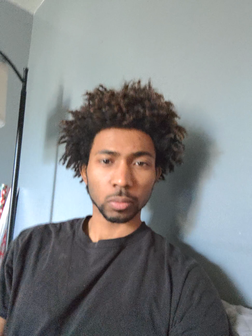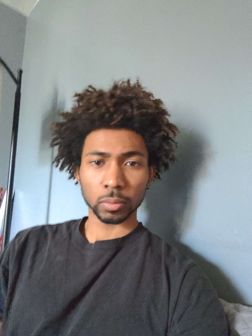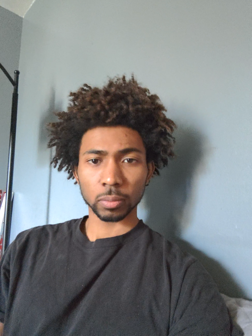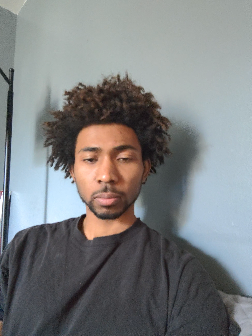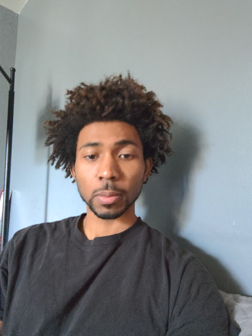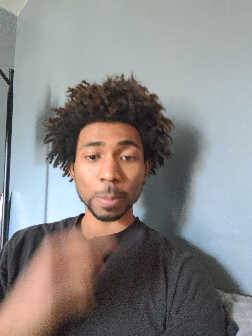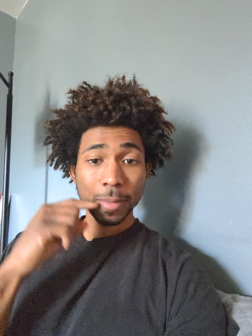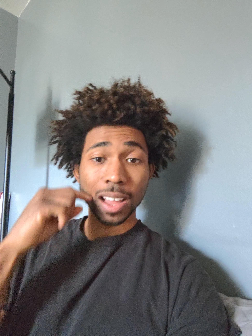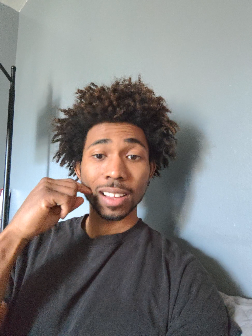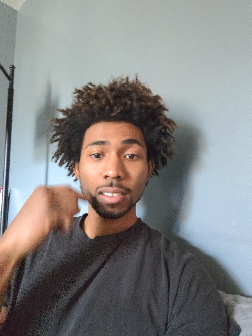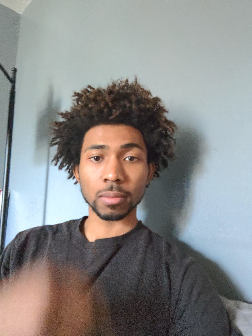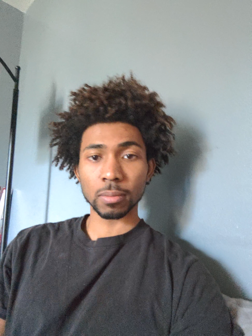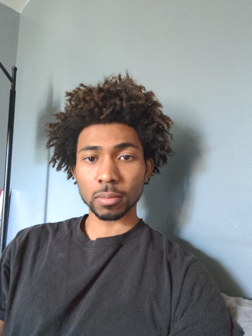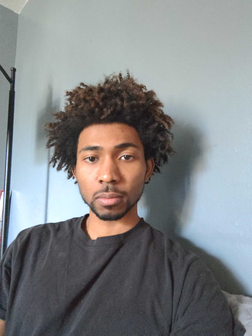smile